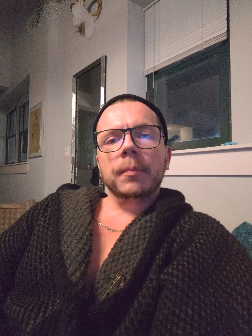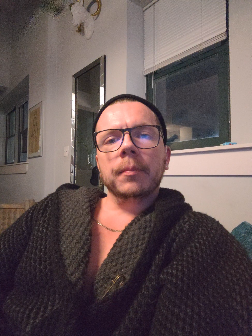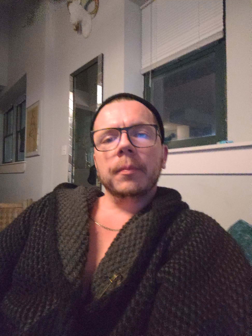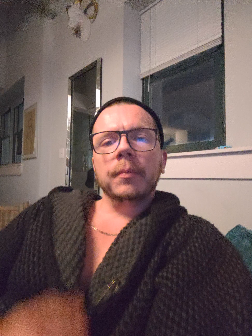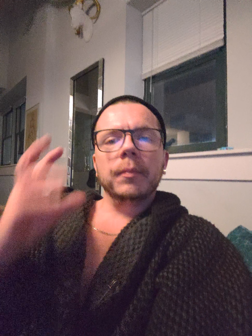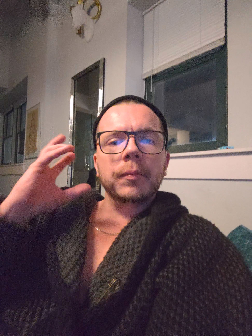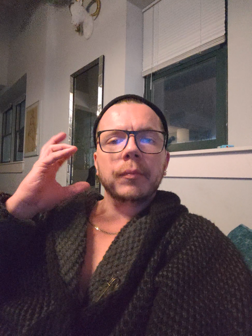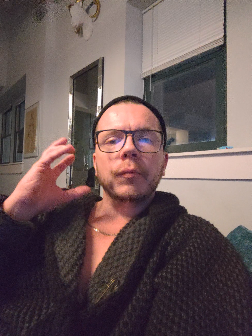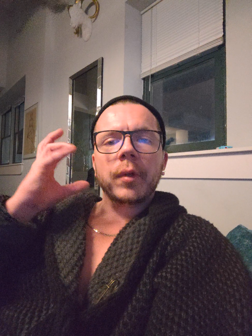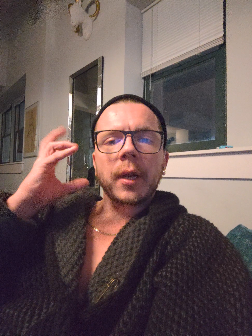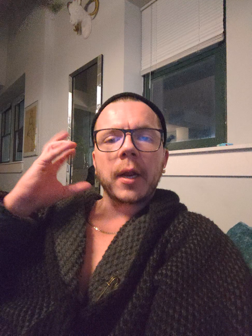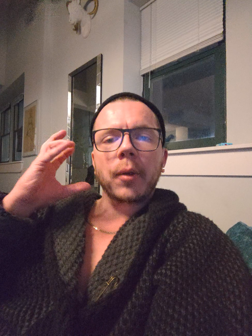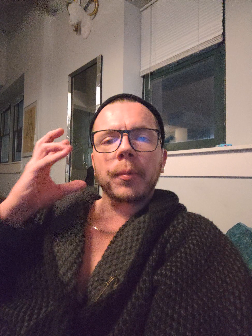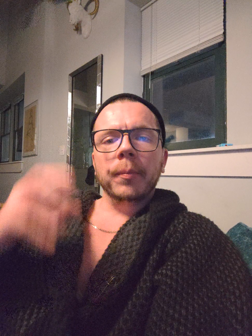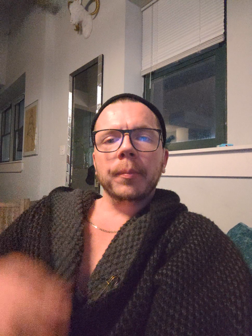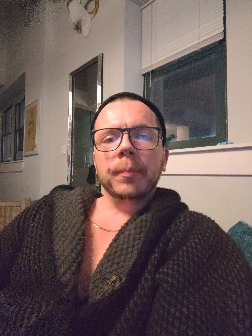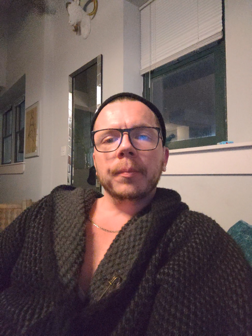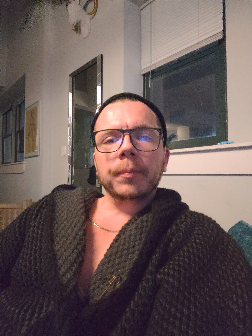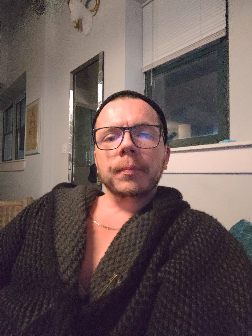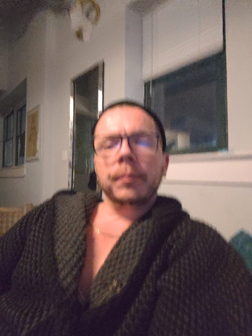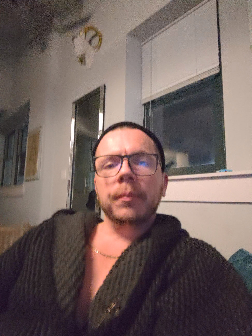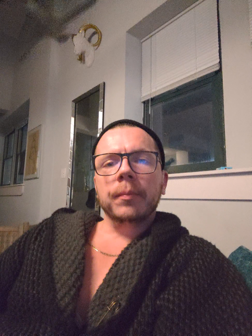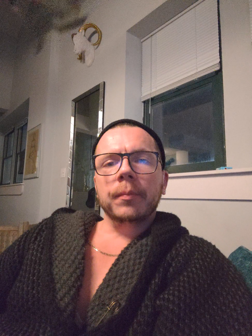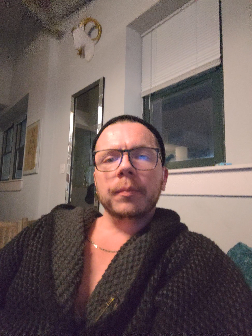radio